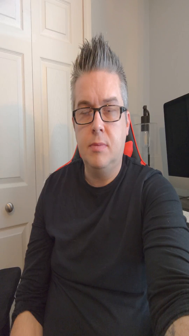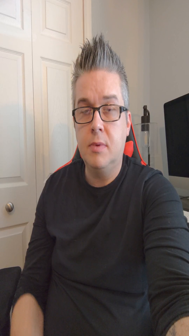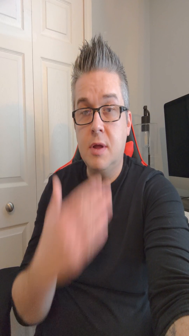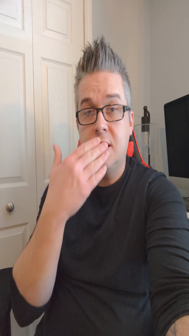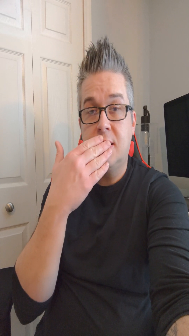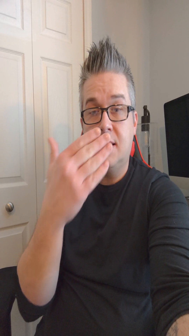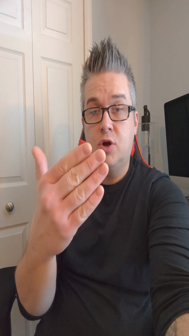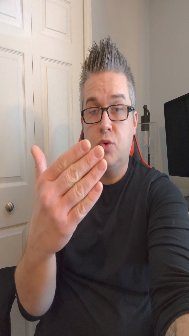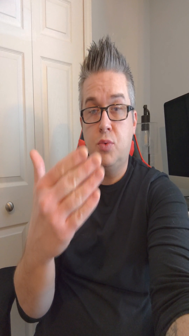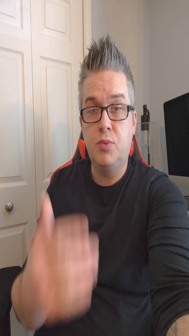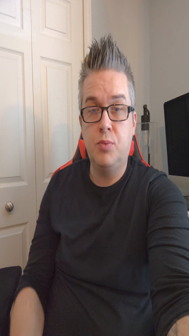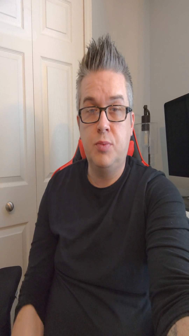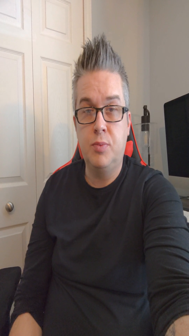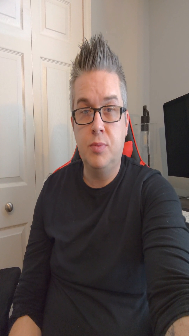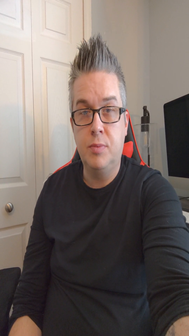thank you